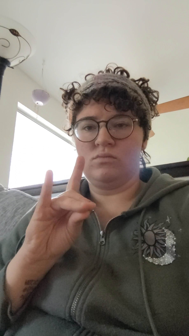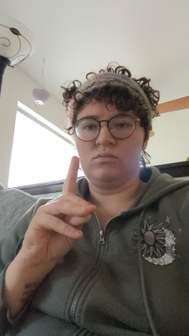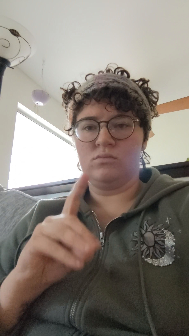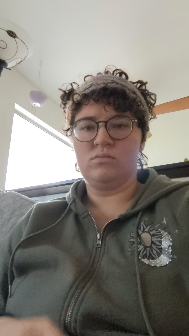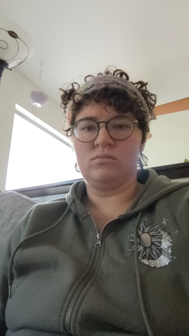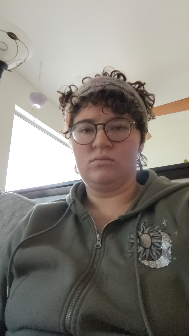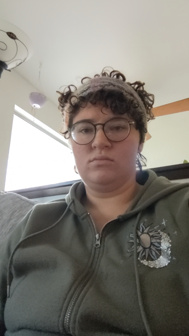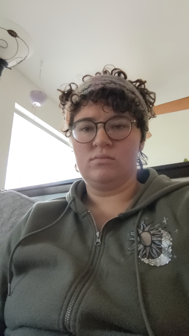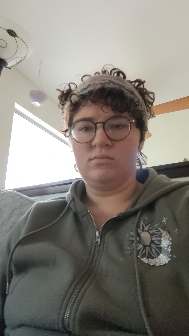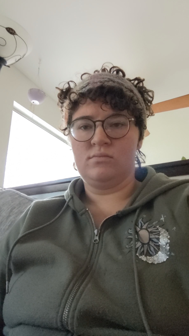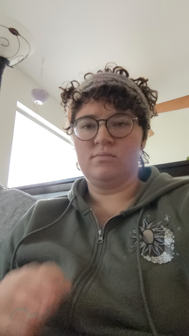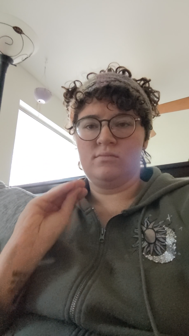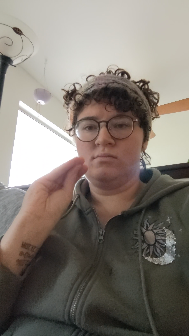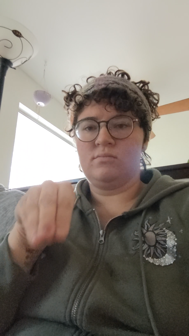put